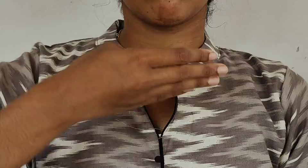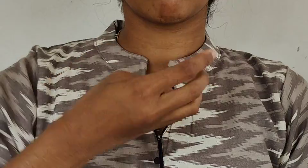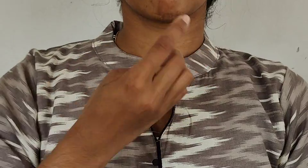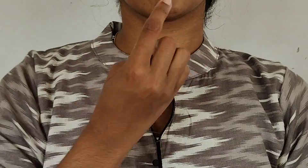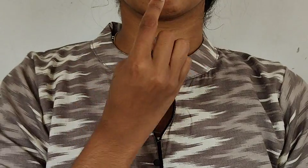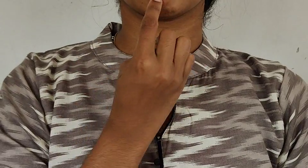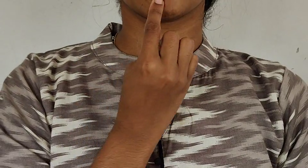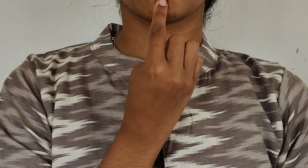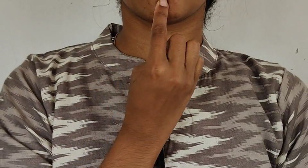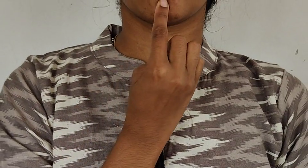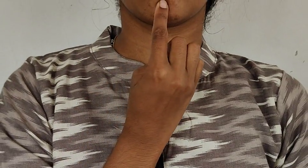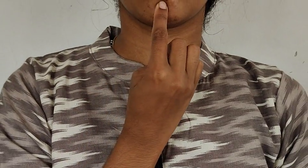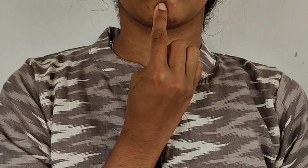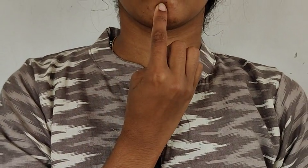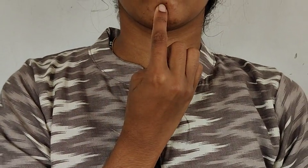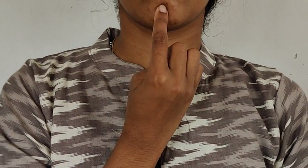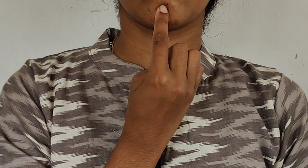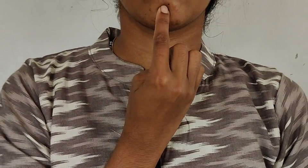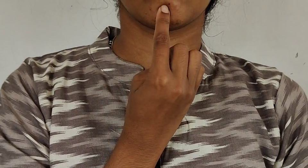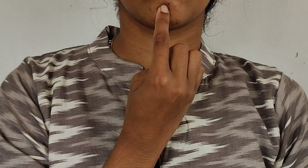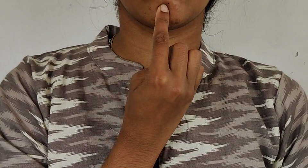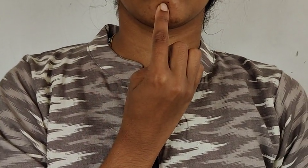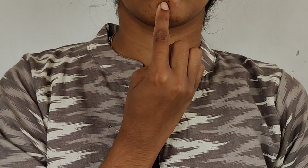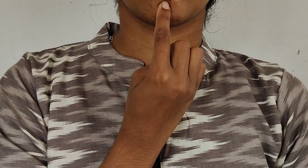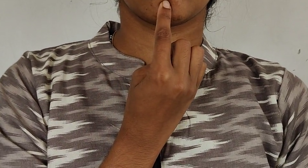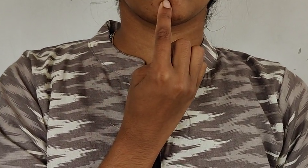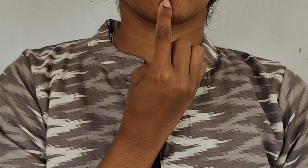അം